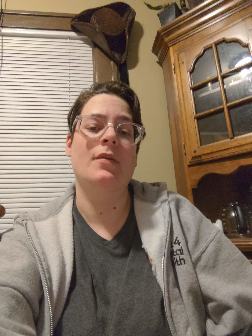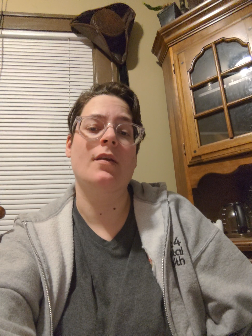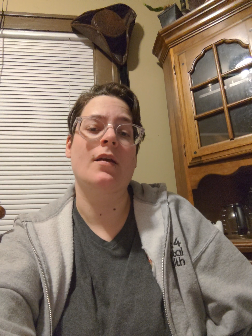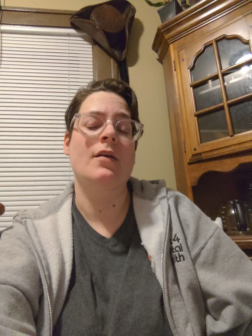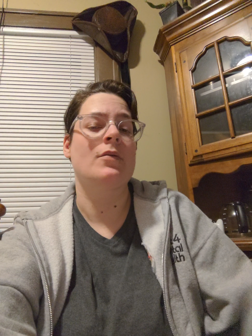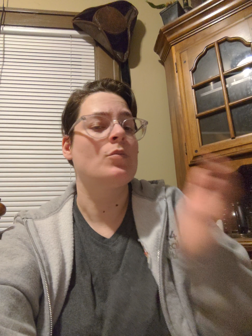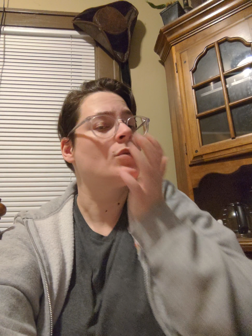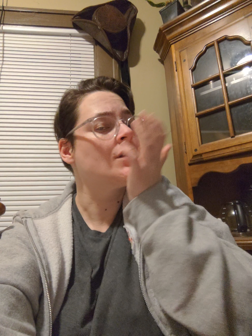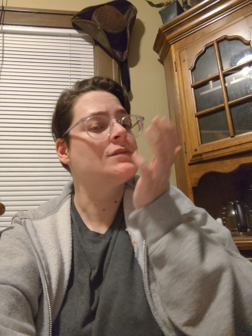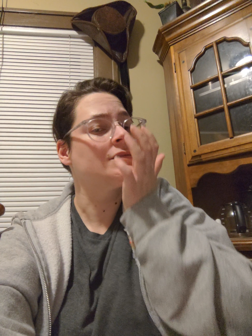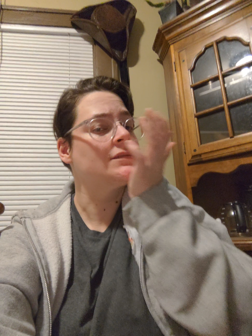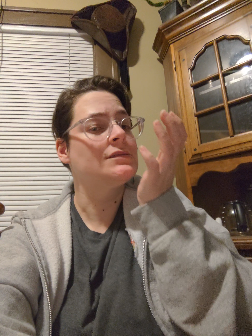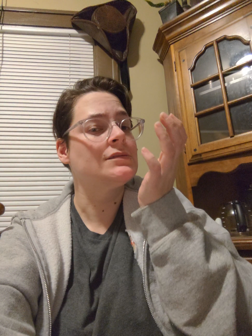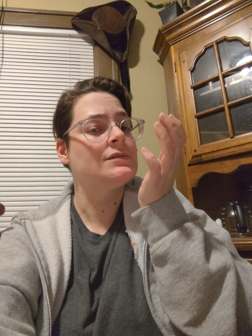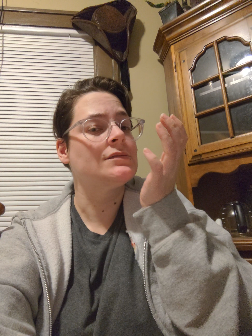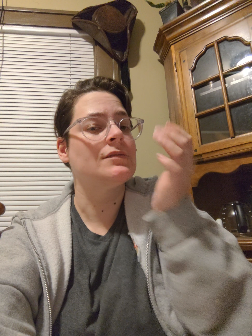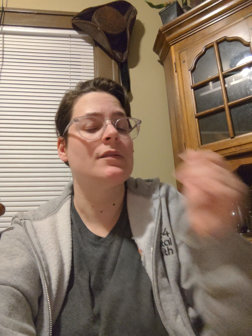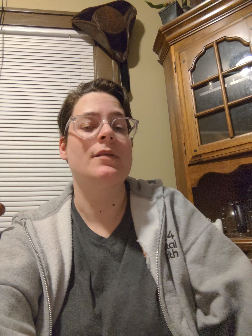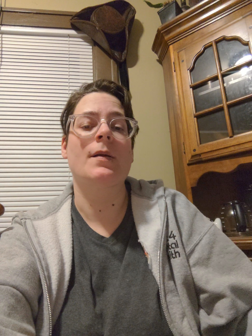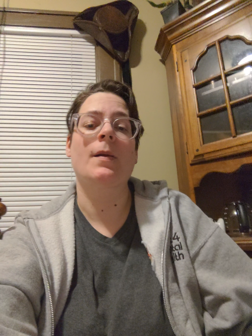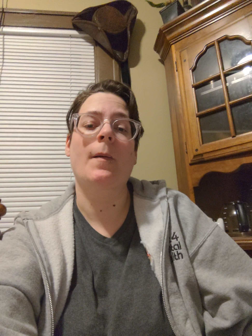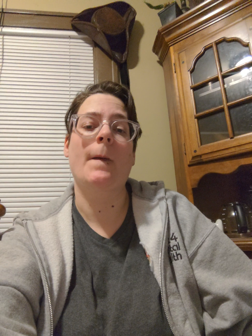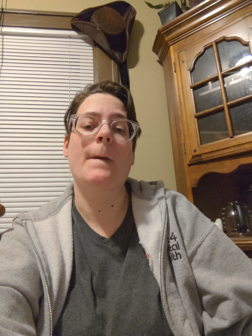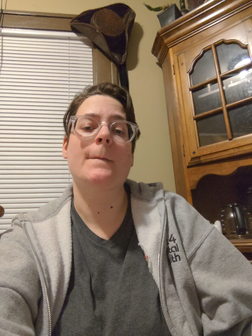grass